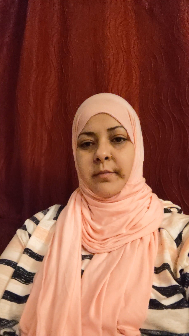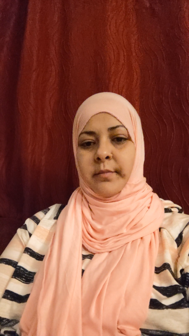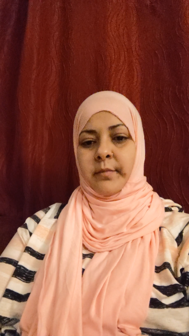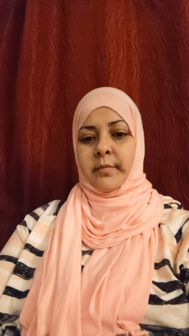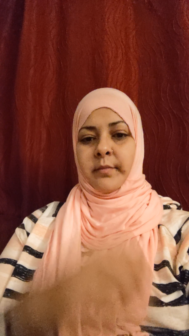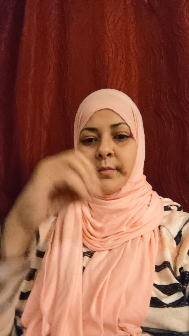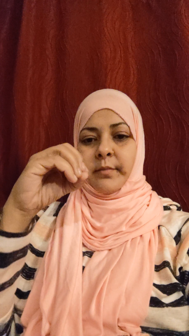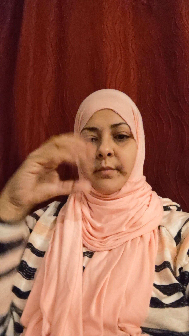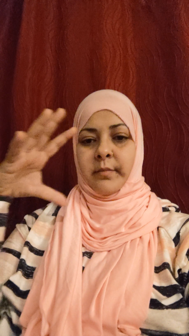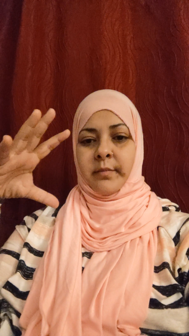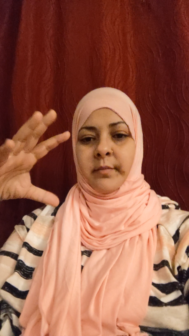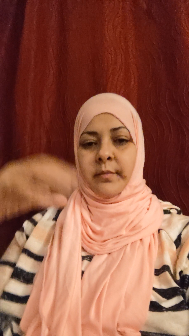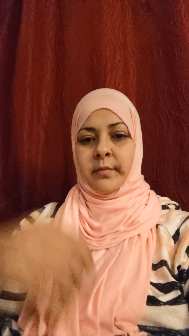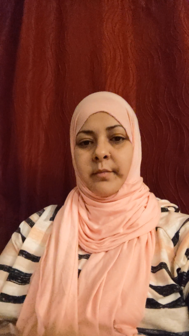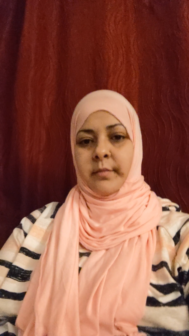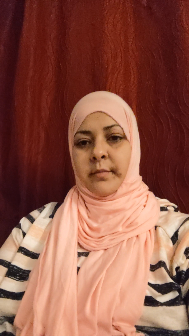bubbles